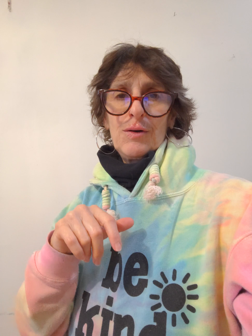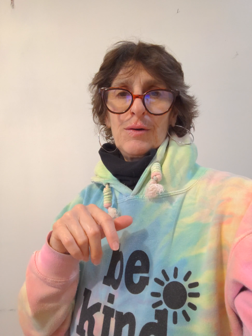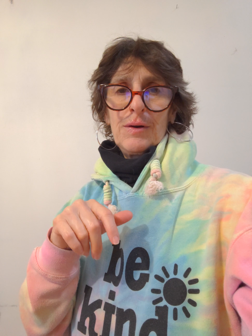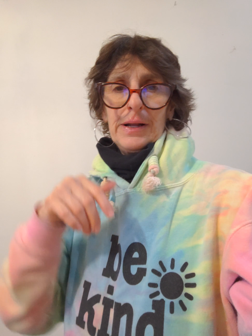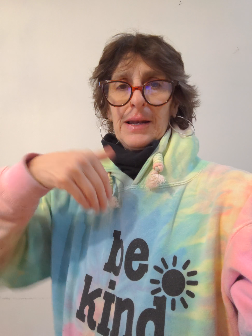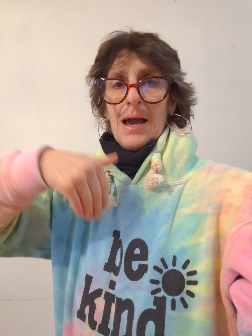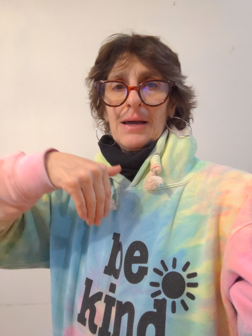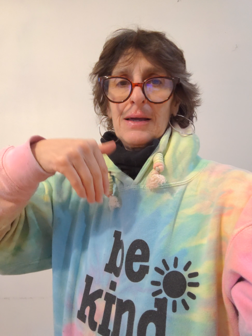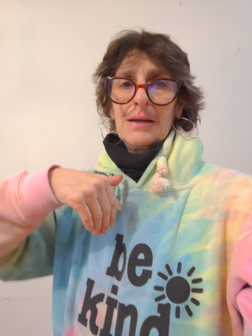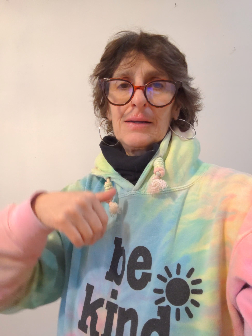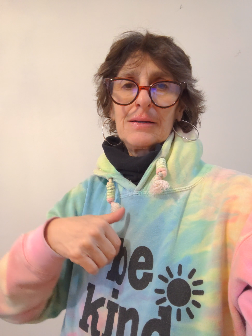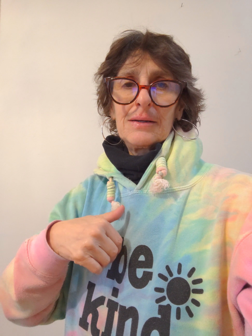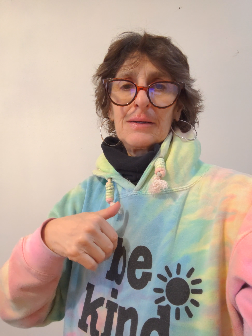night